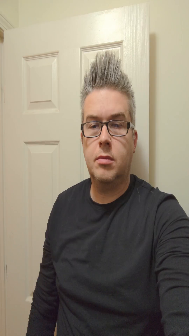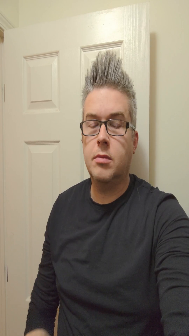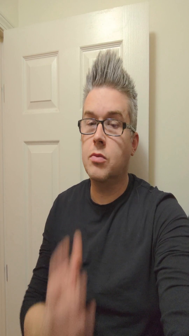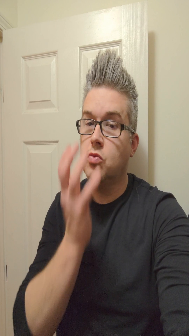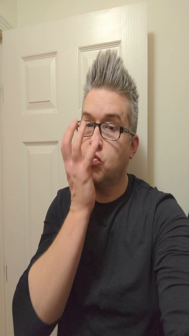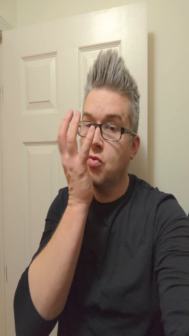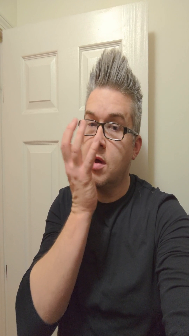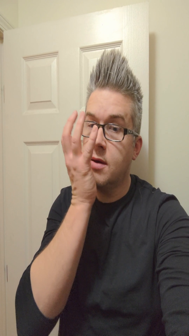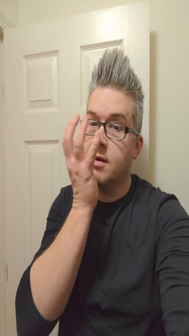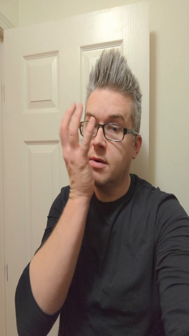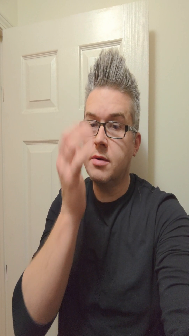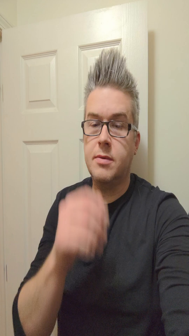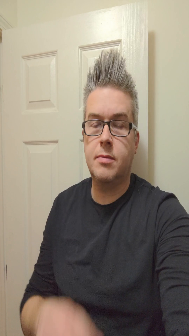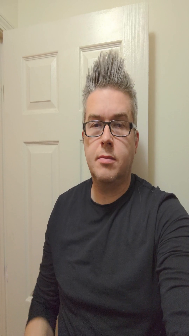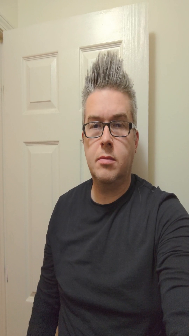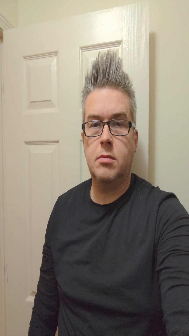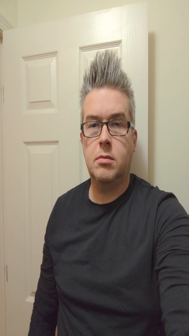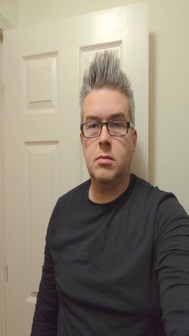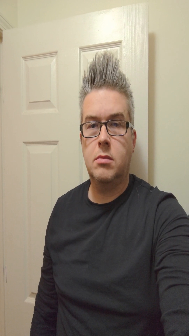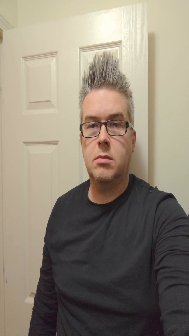grass